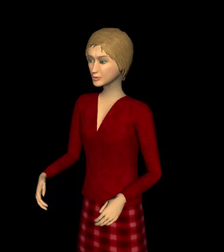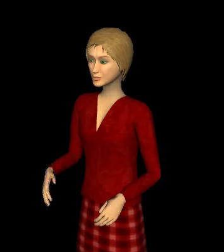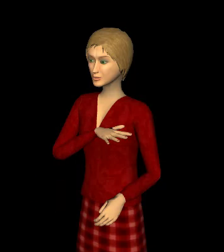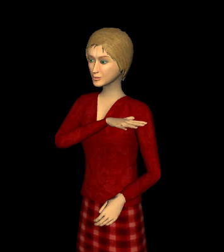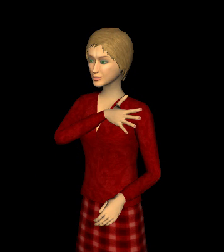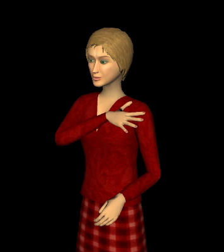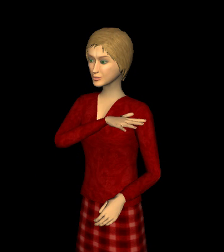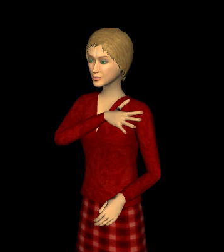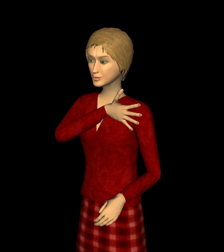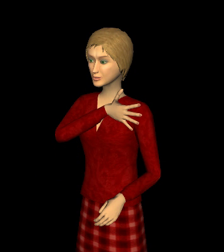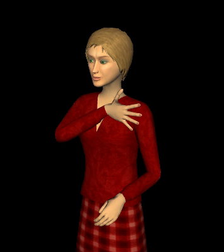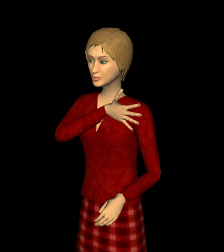أستاذ